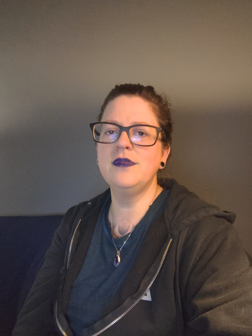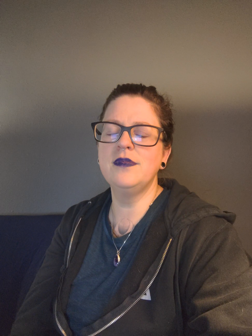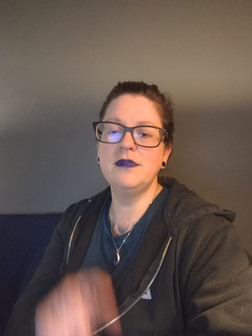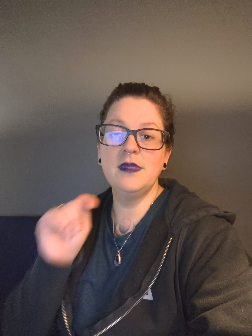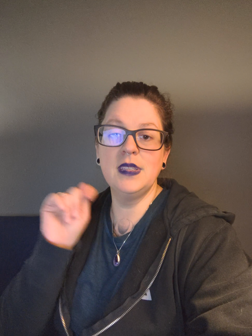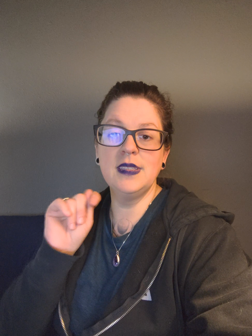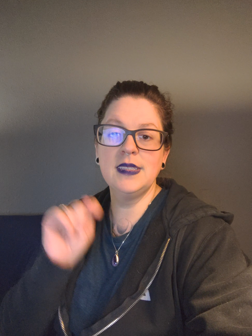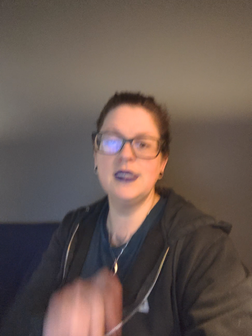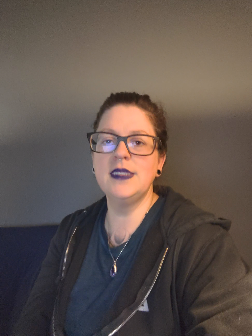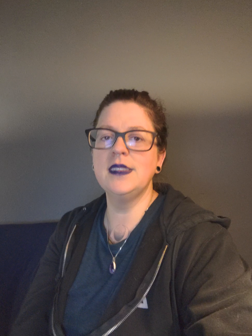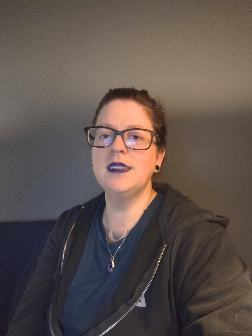potty